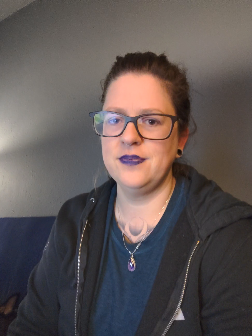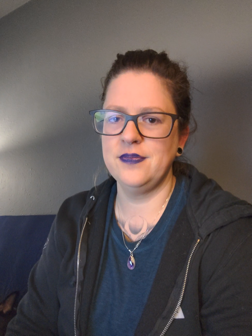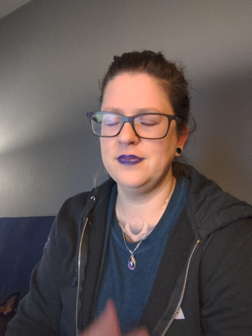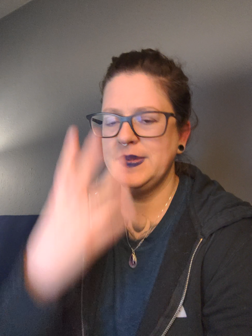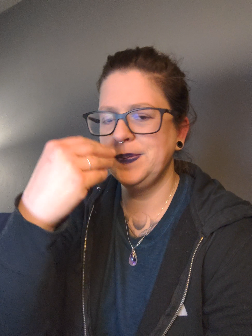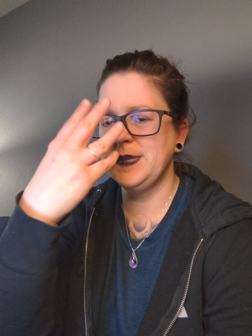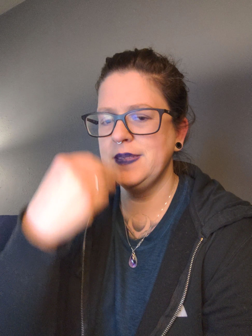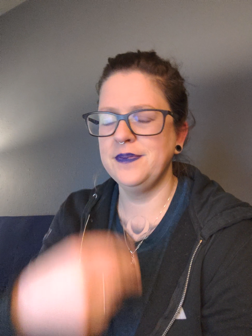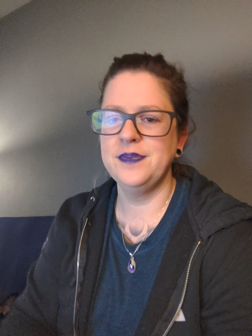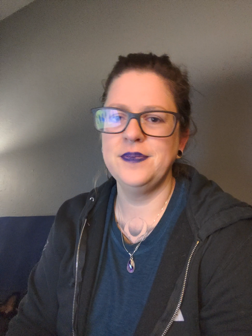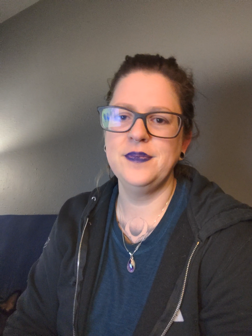sleepy